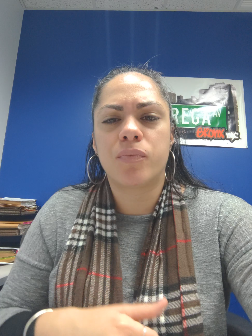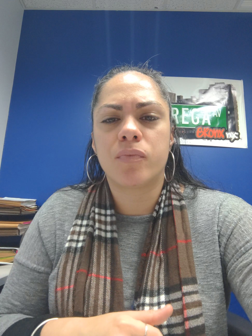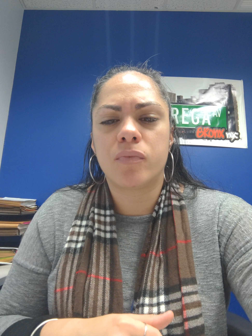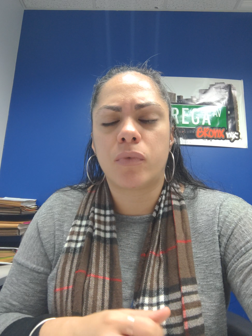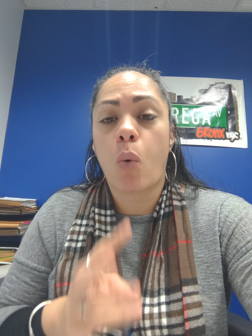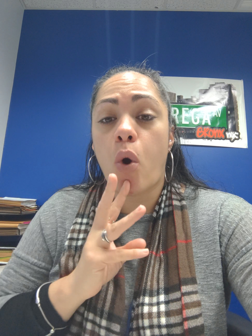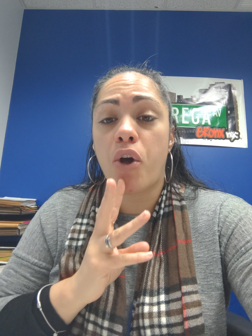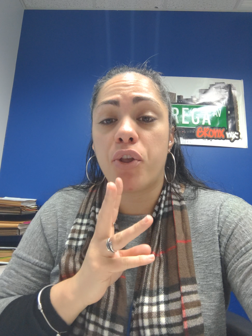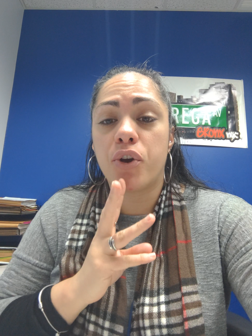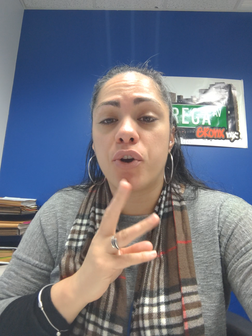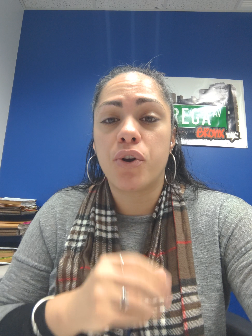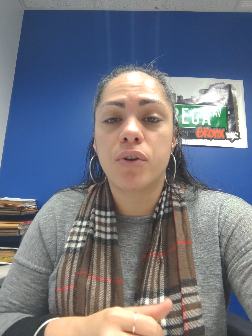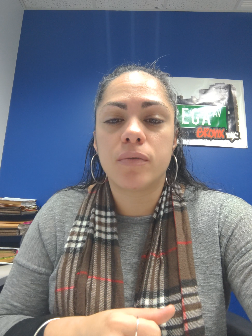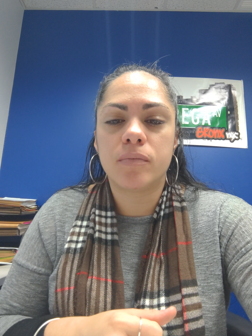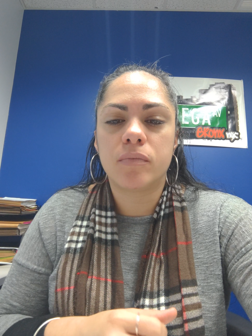water